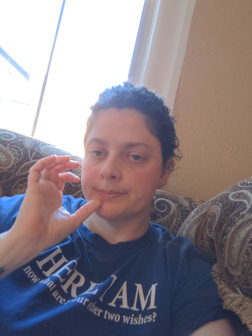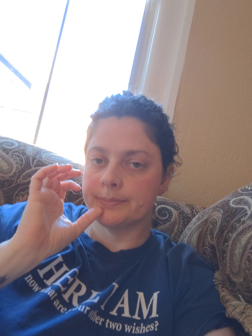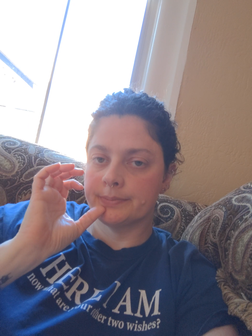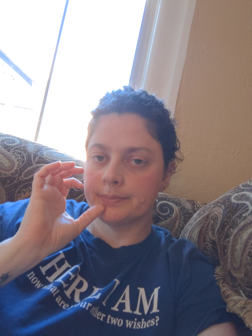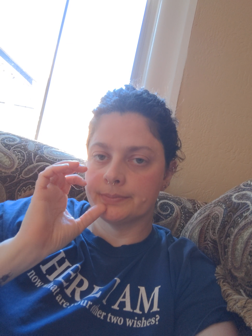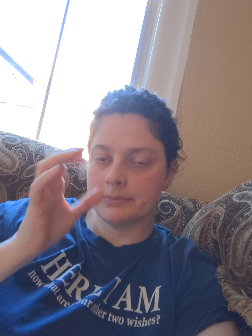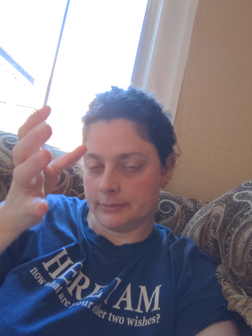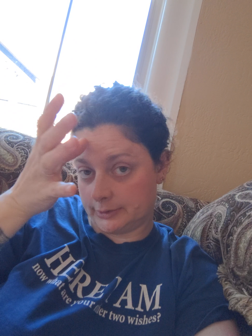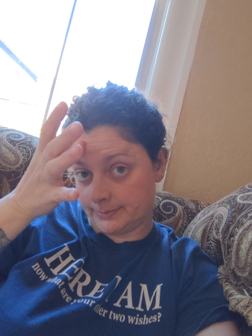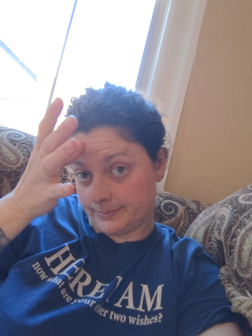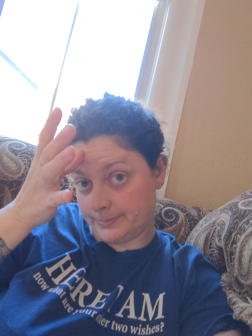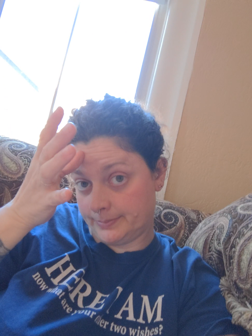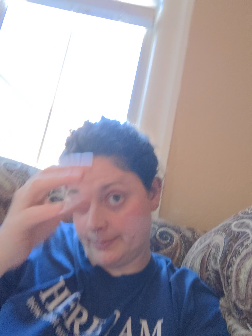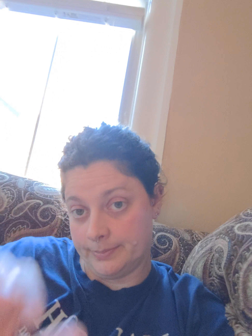dad